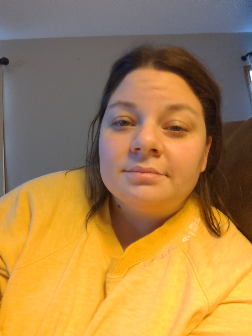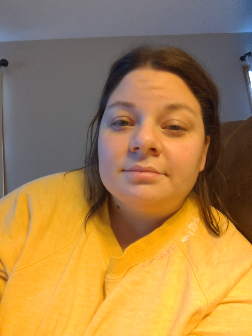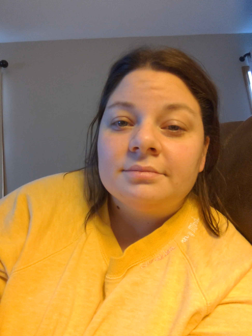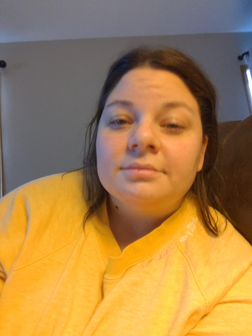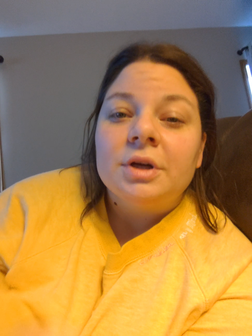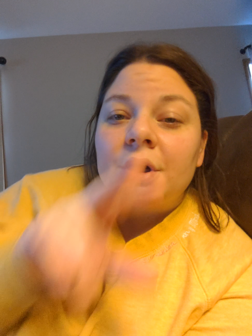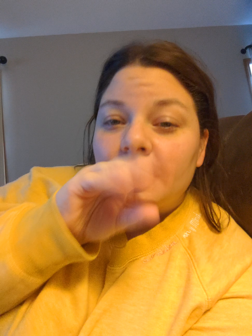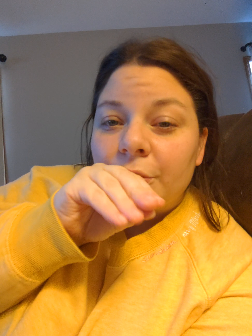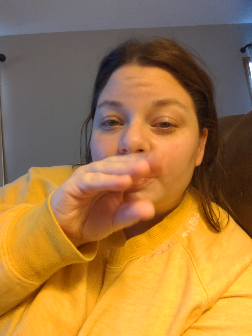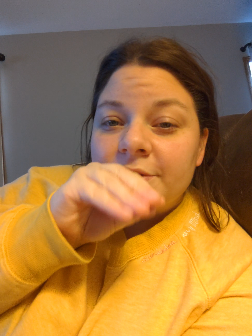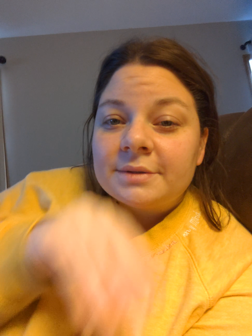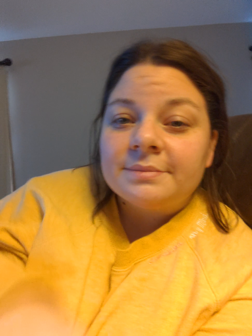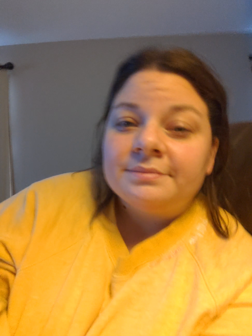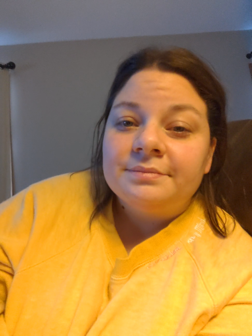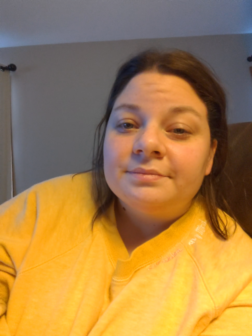goose